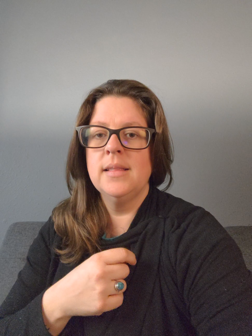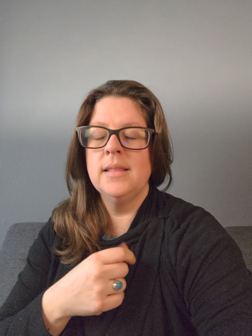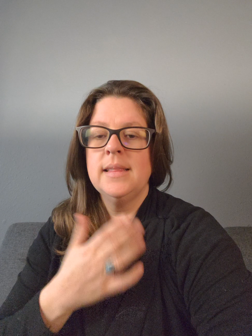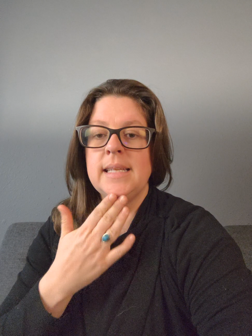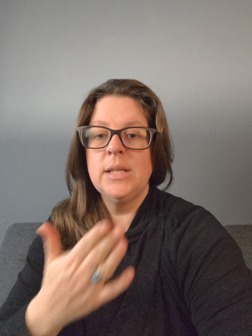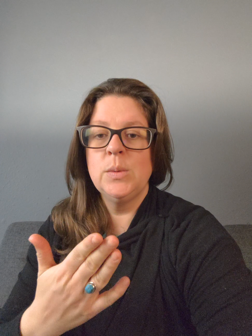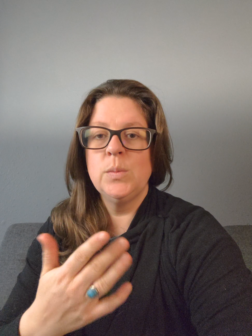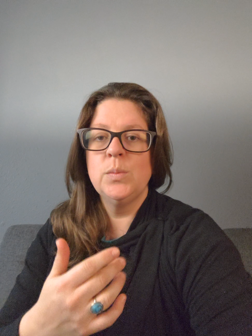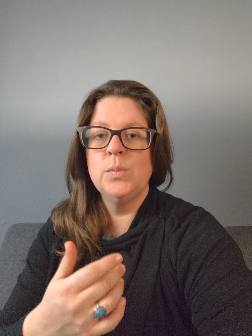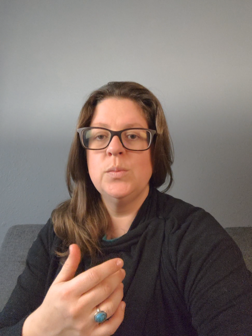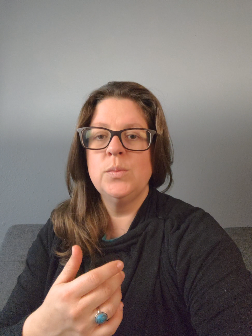thank you